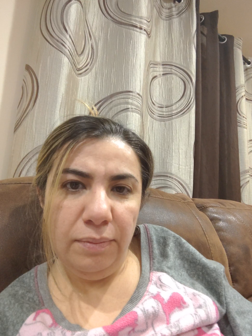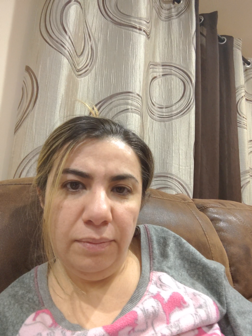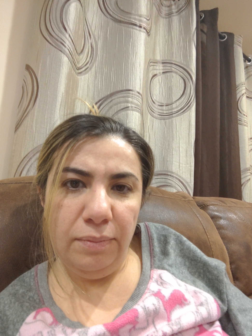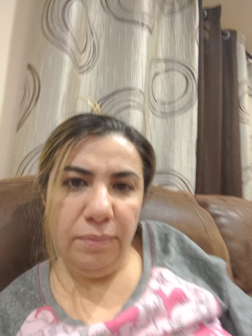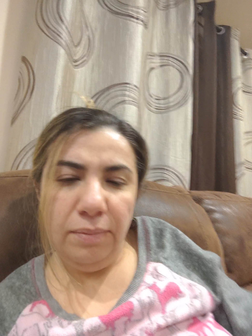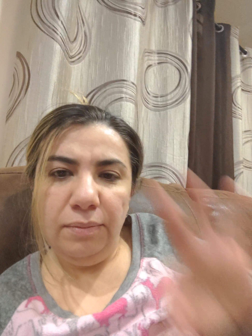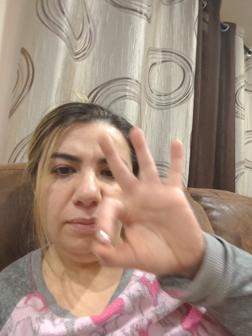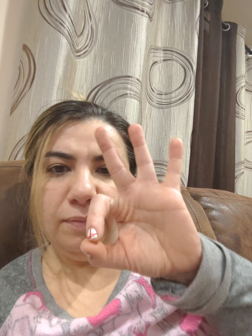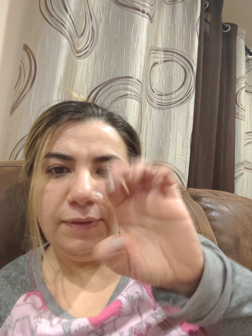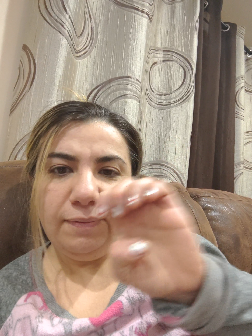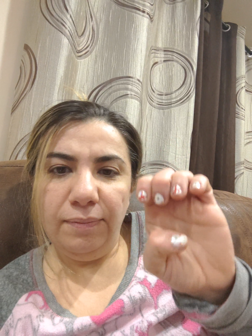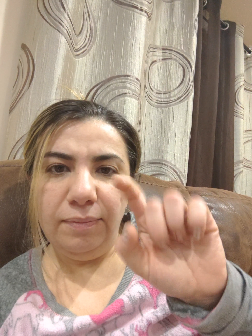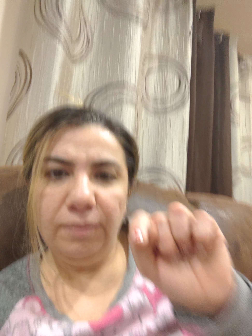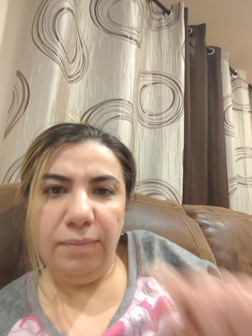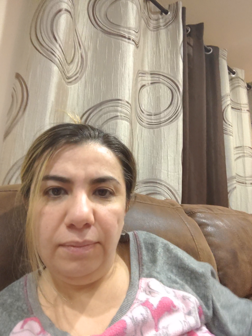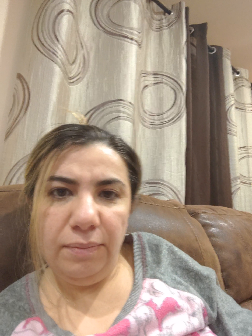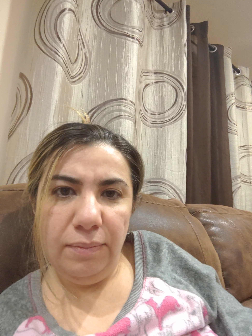feet